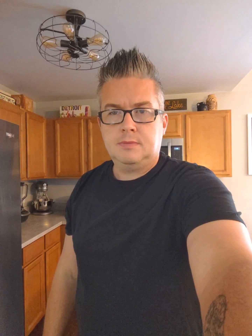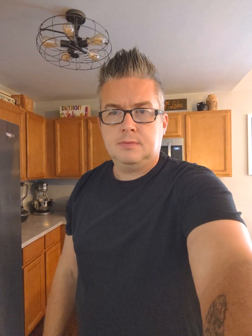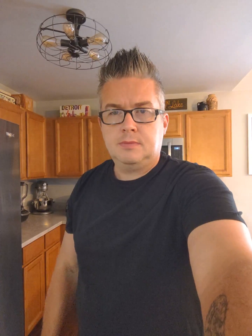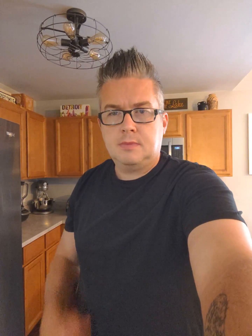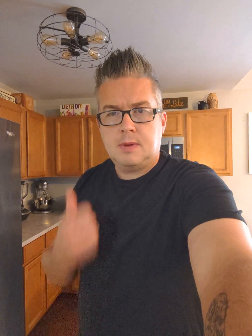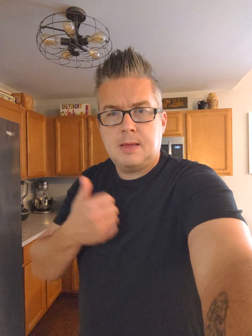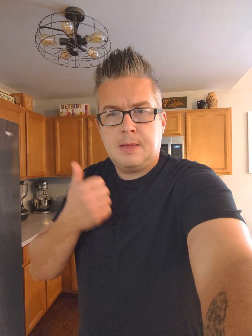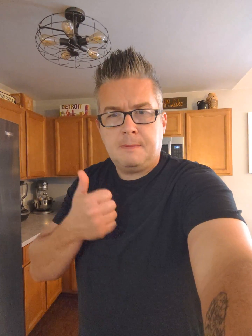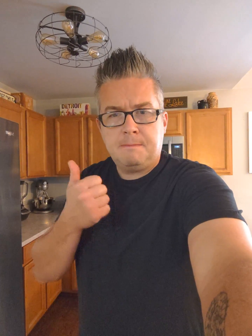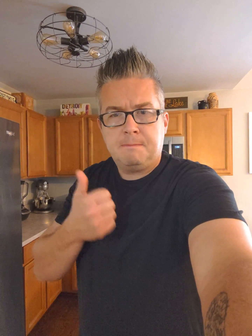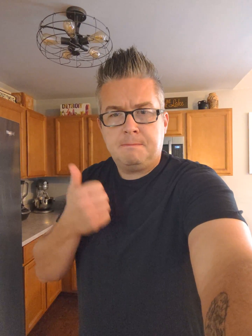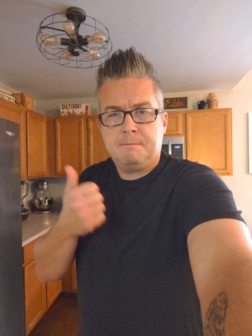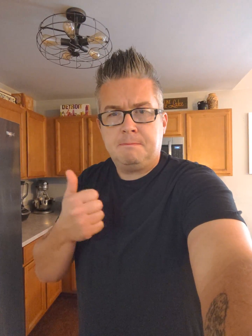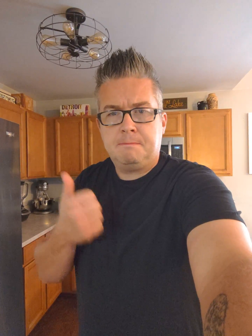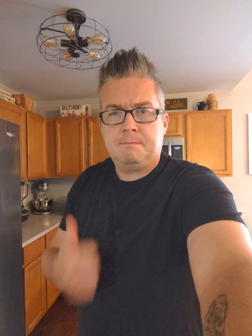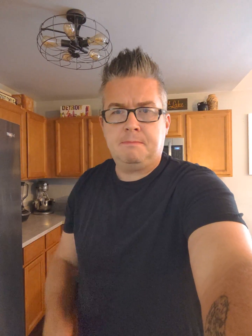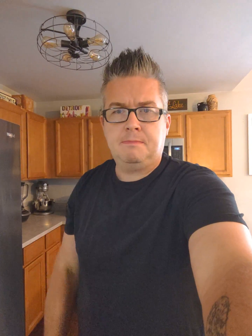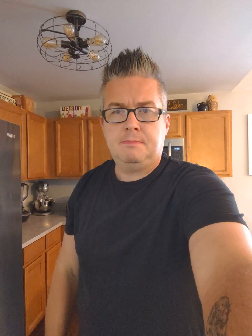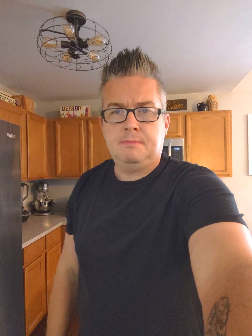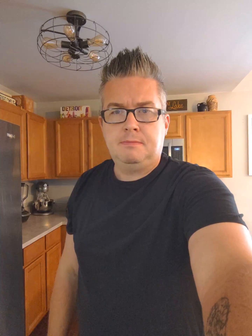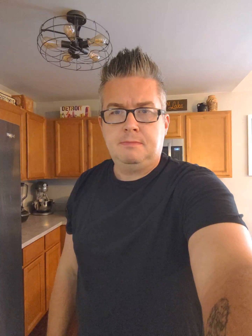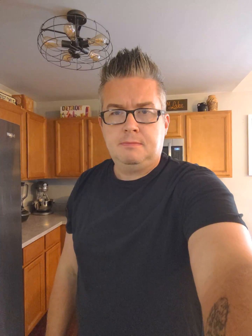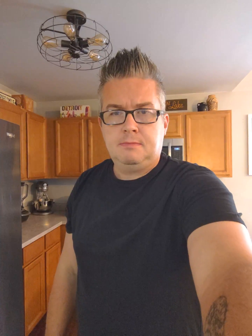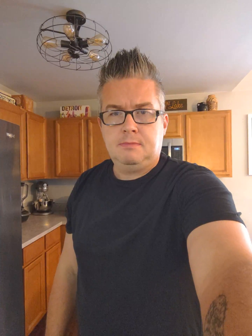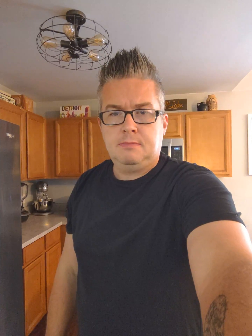help